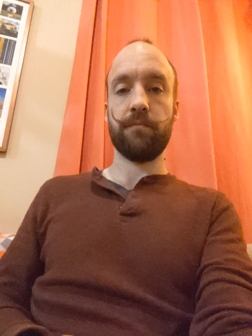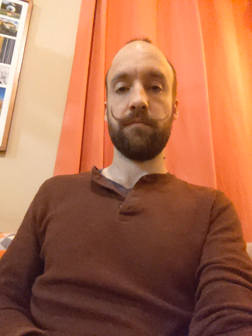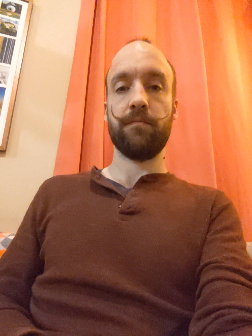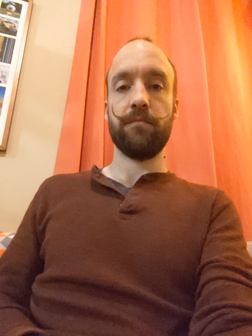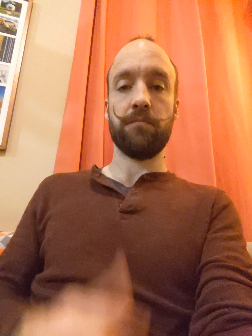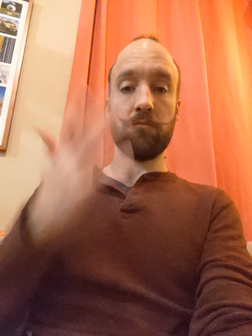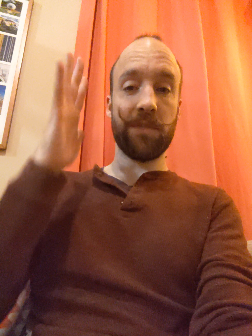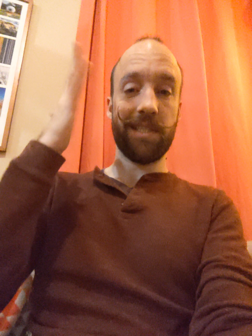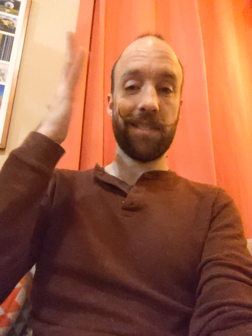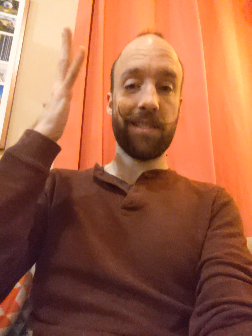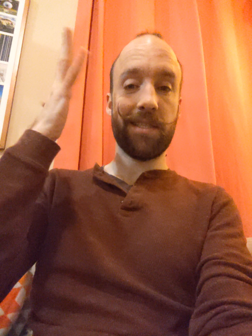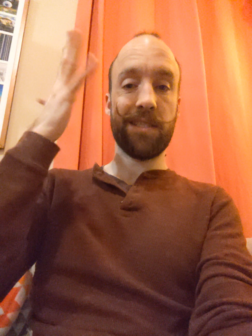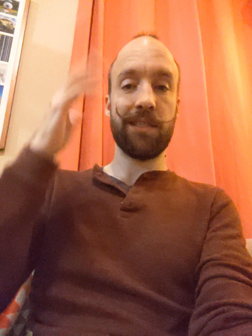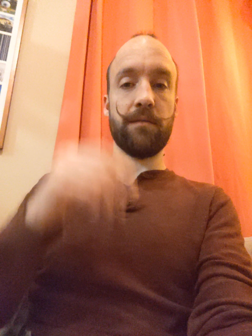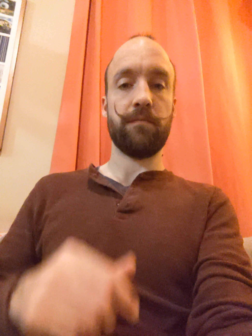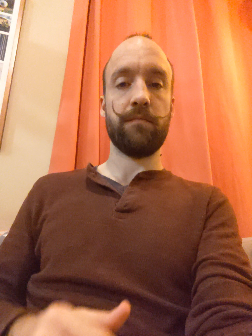tree